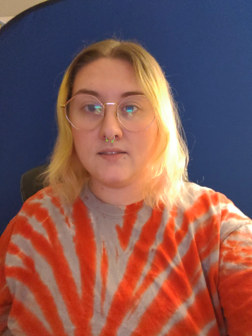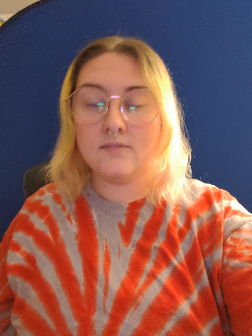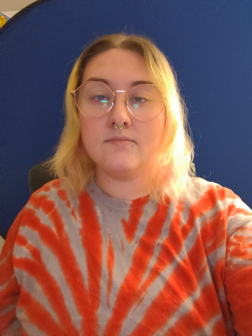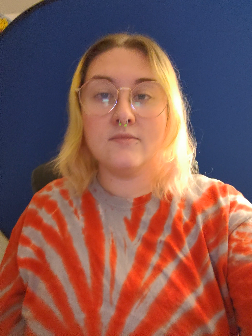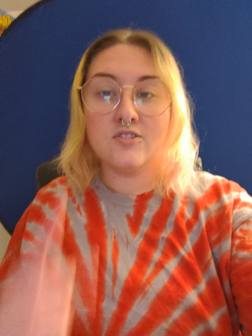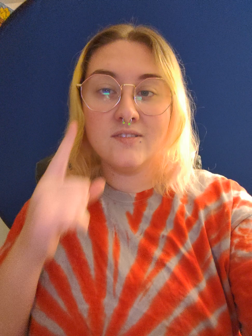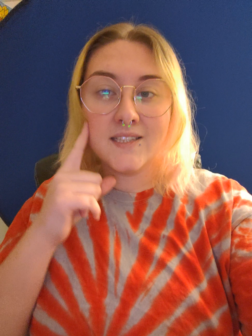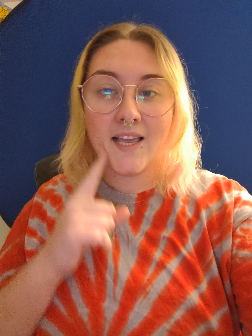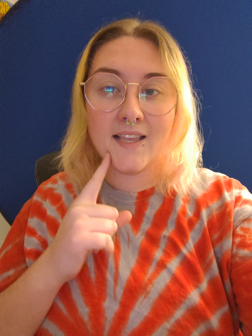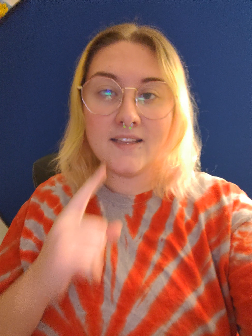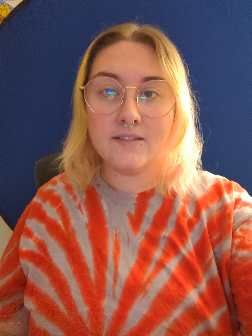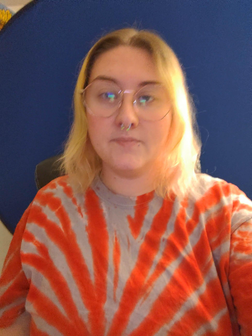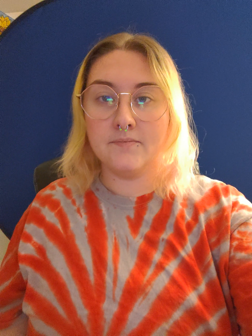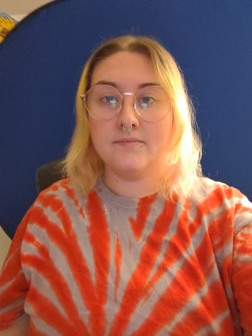cheek